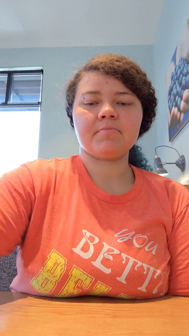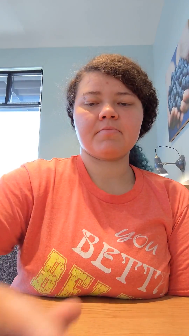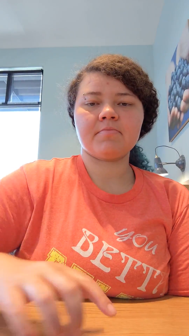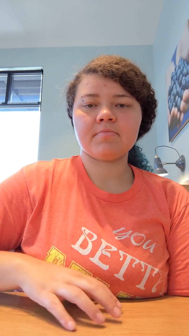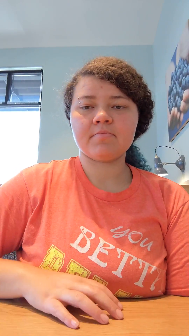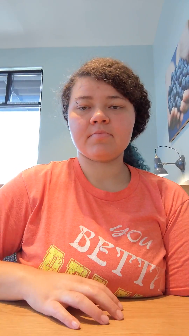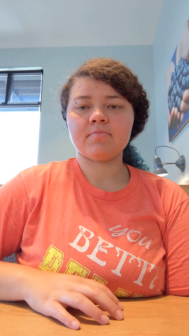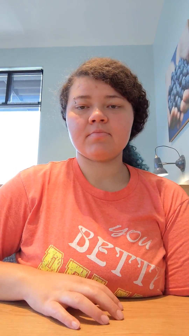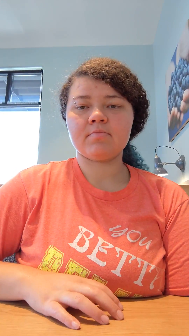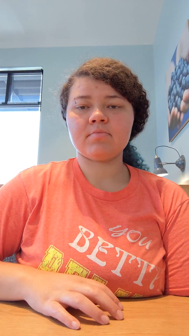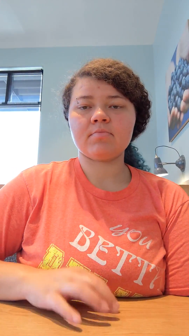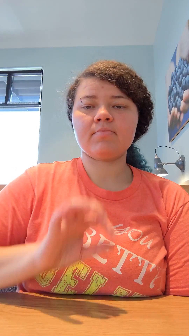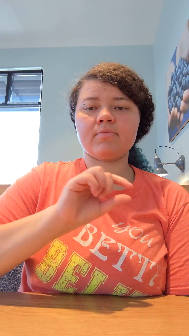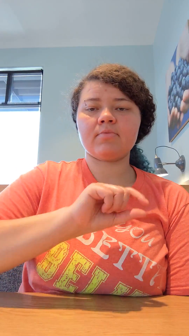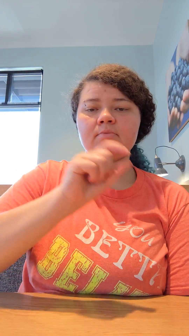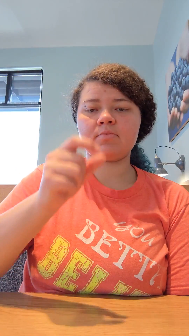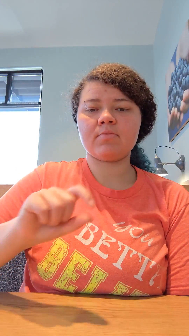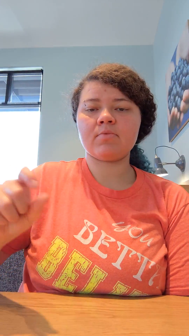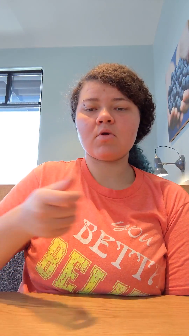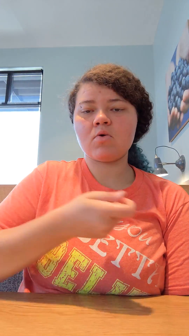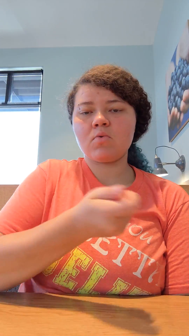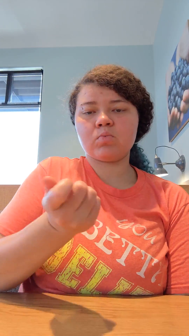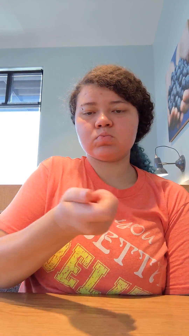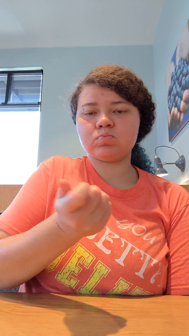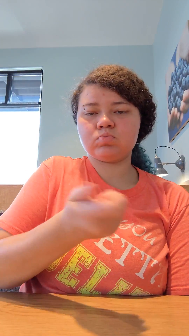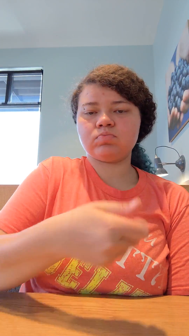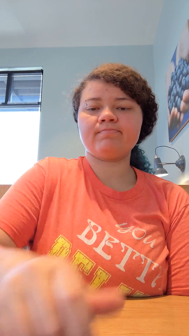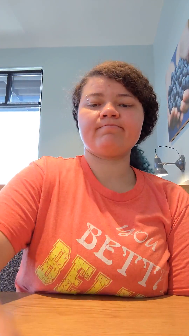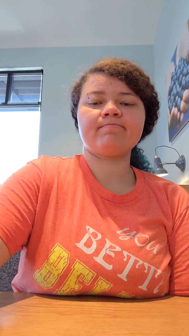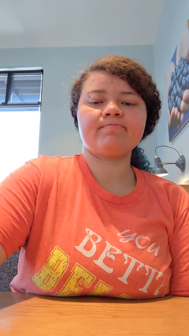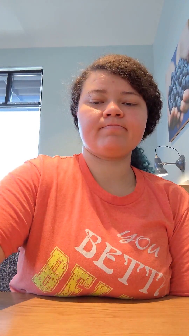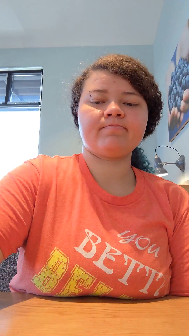hose